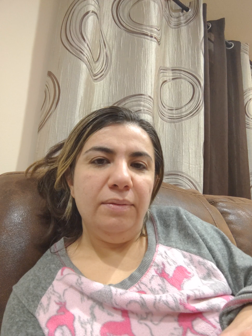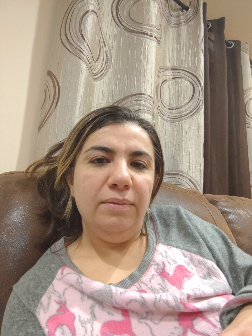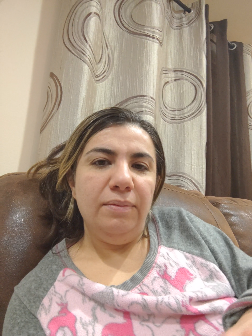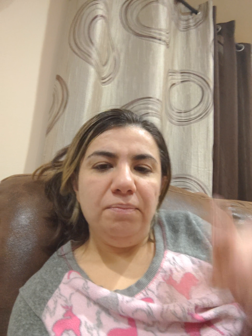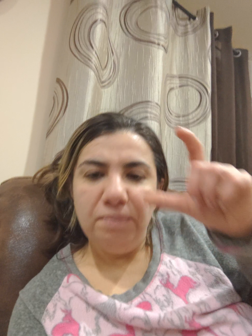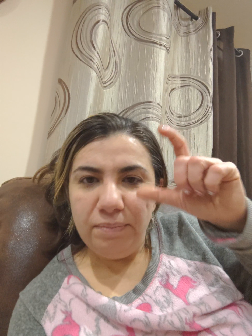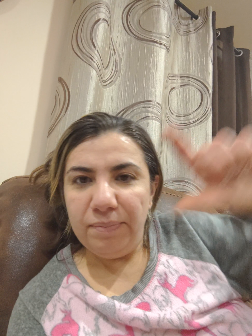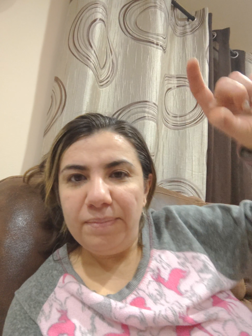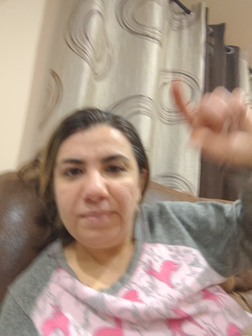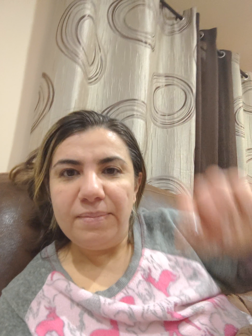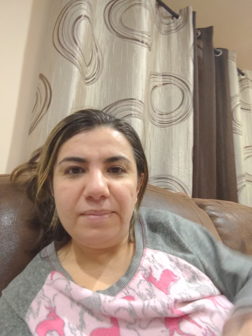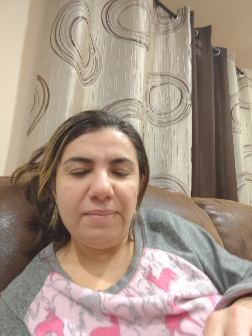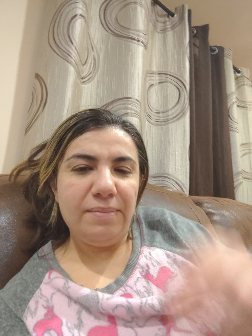moon